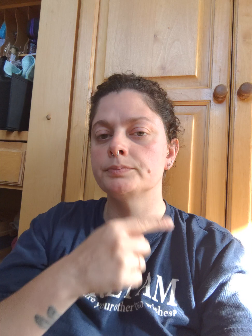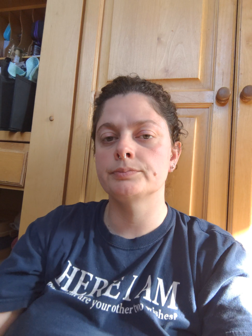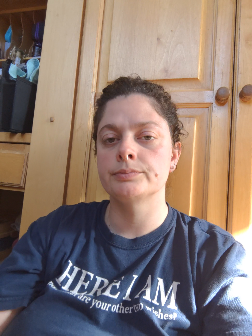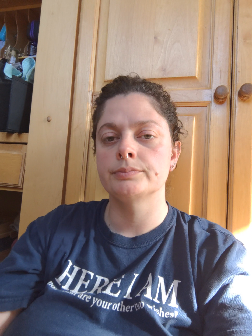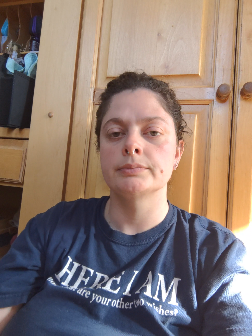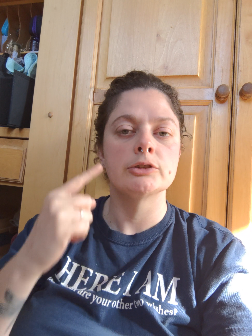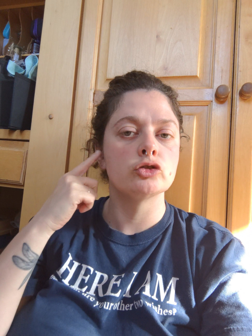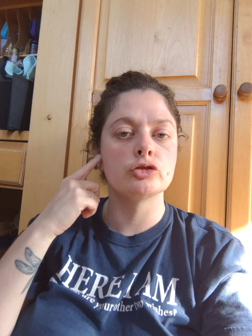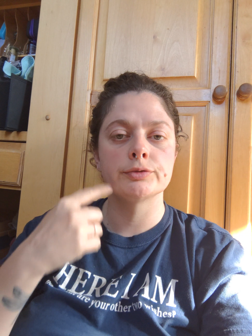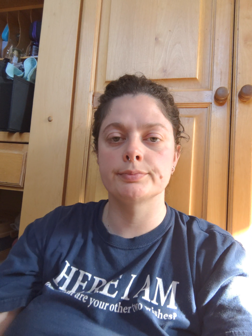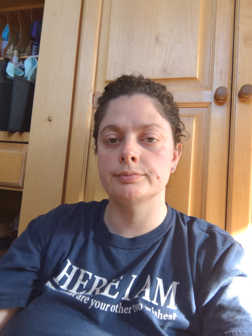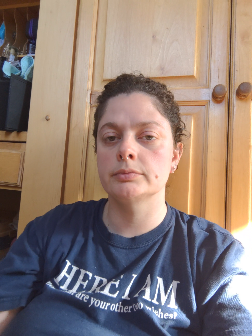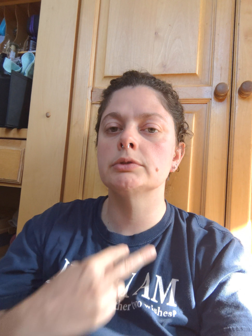ear